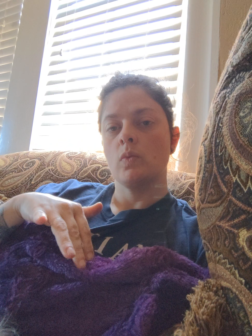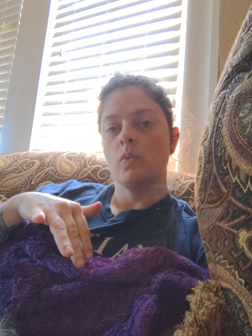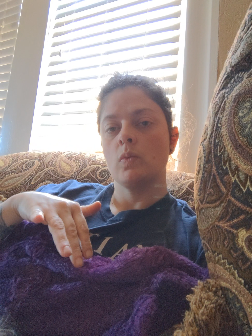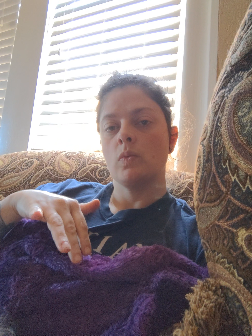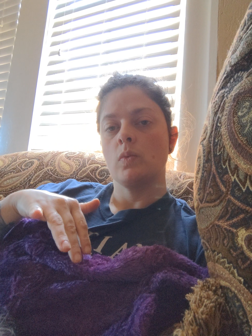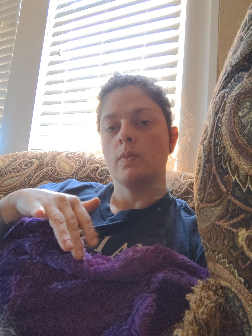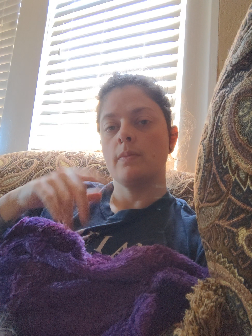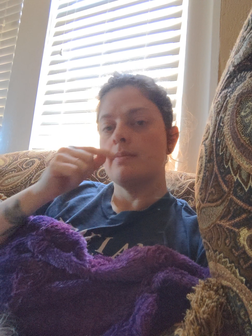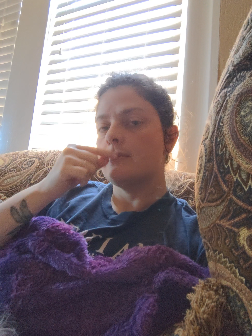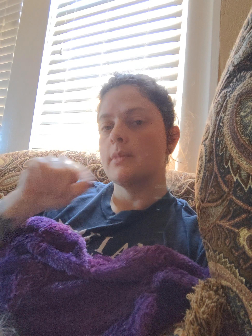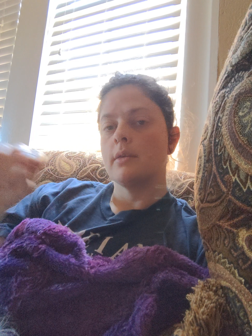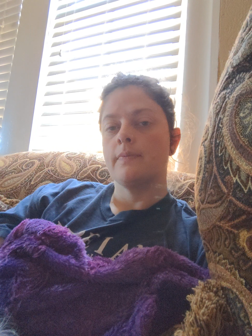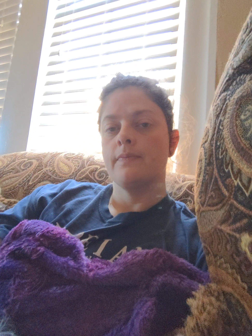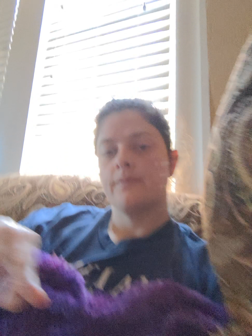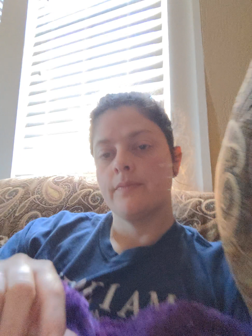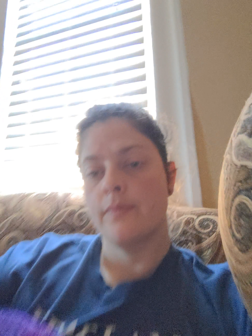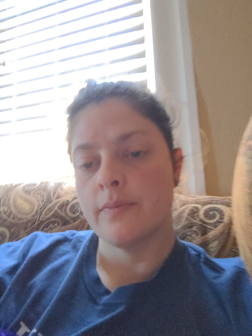pen